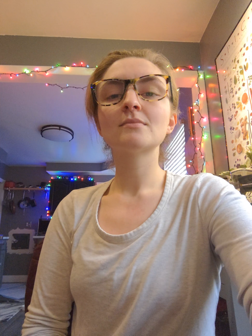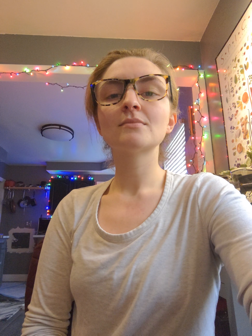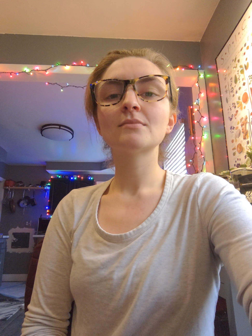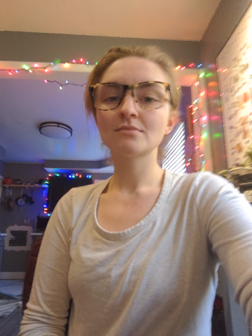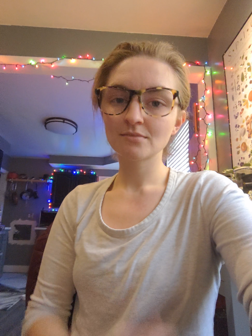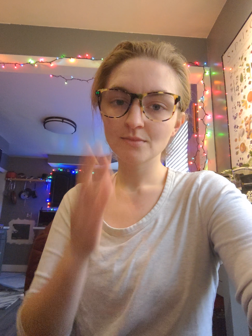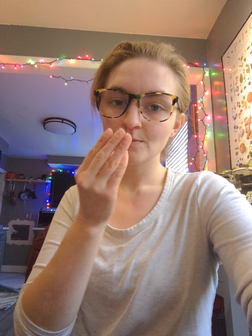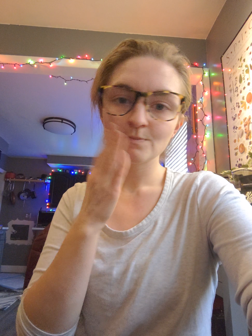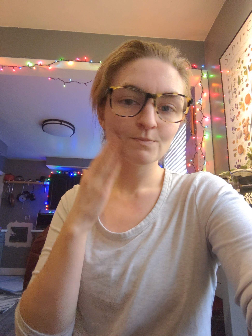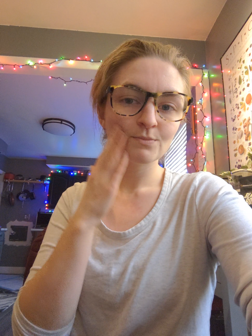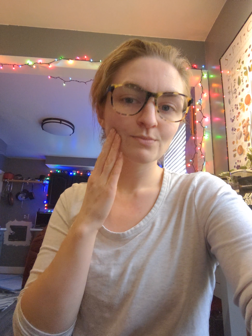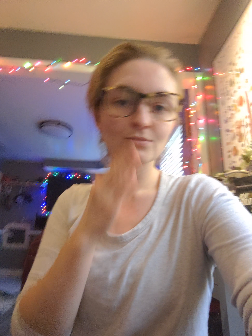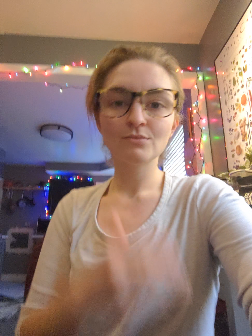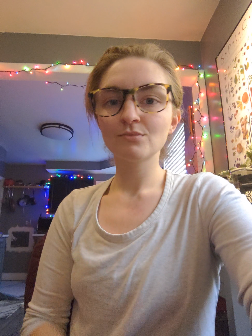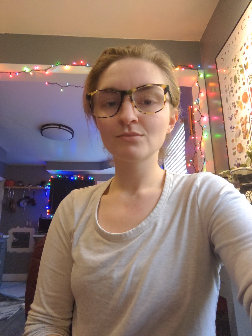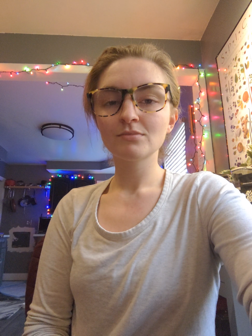napkin